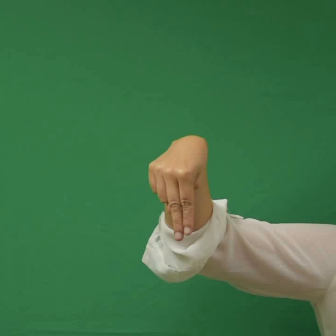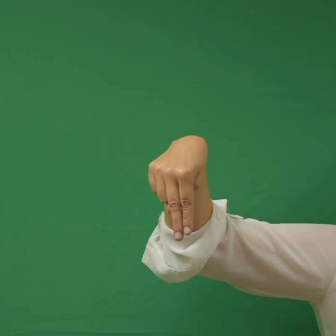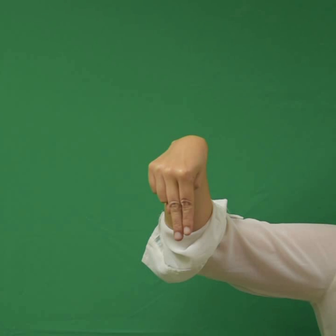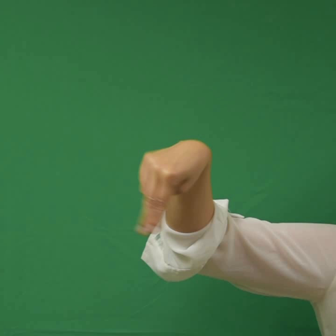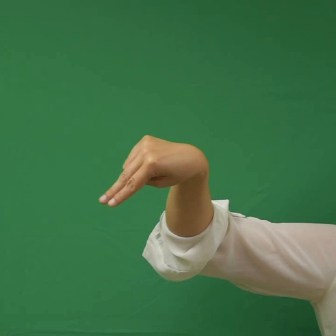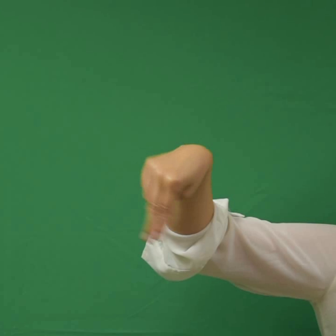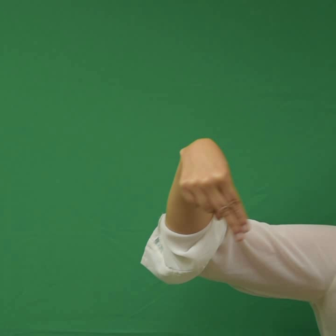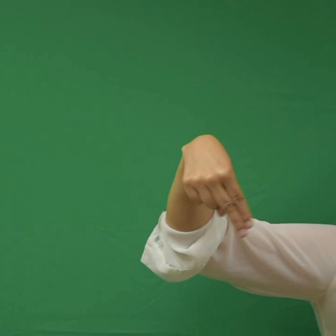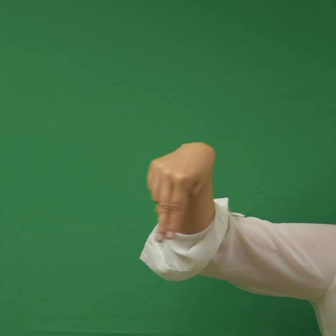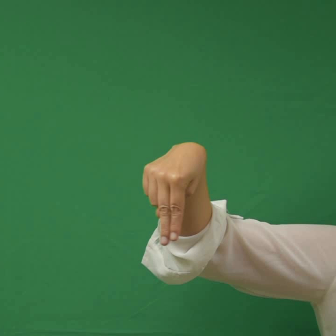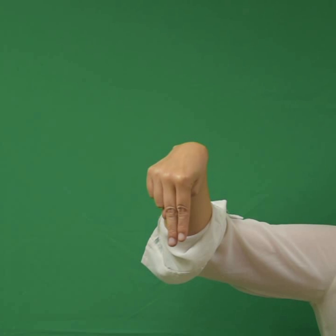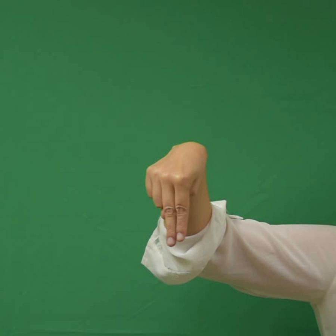Ñ